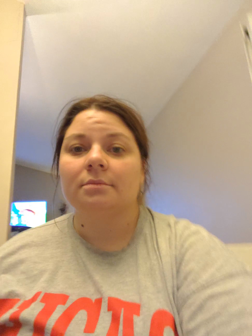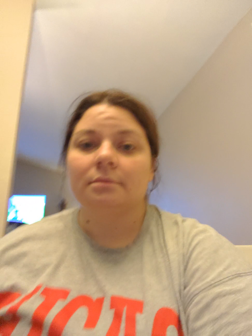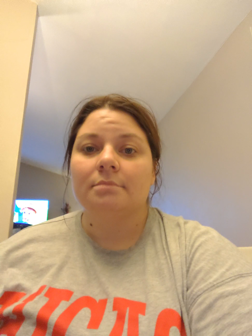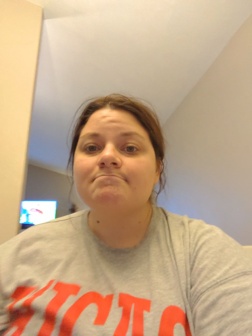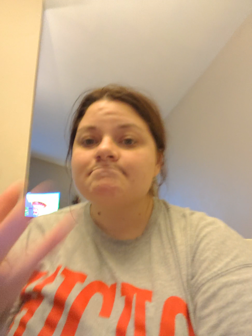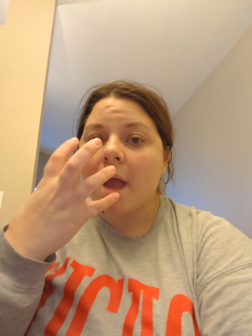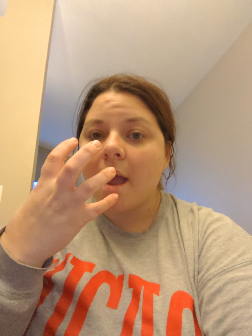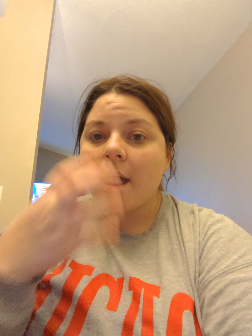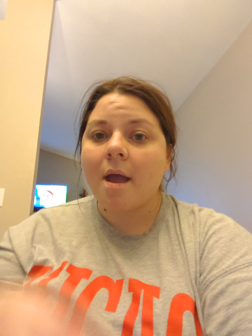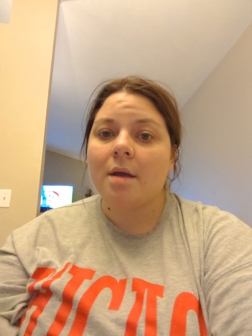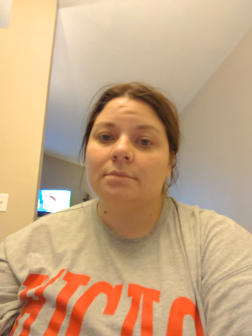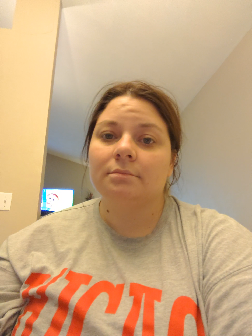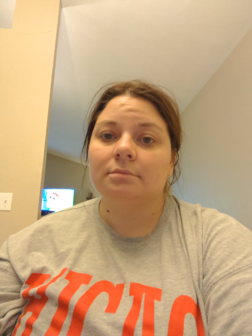mad